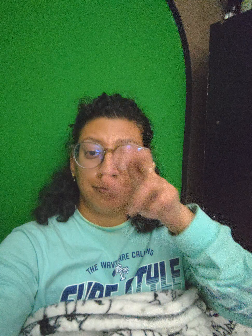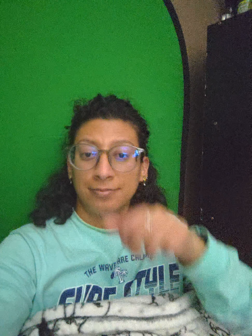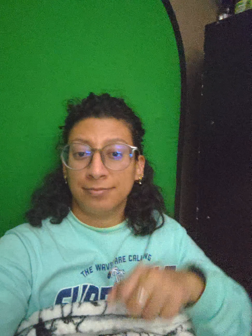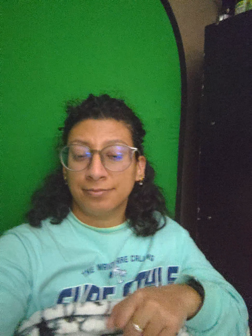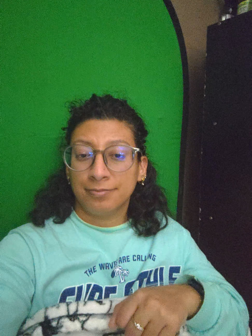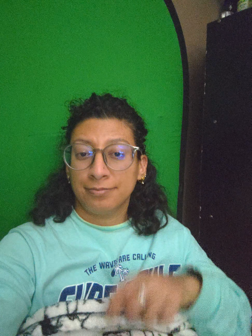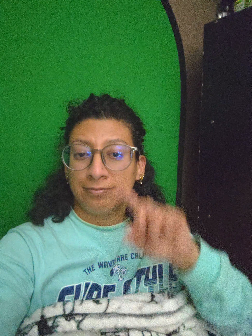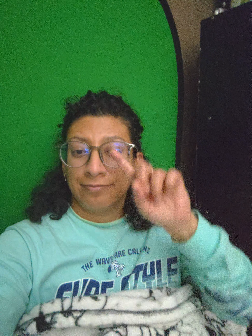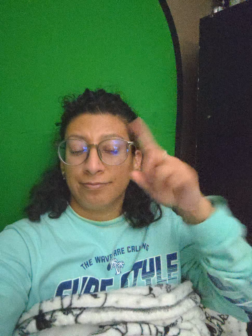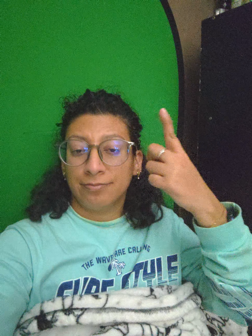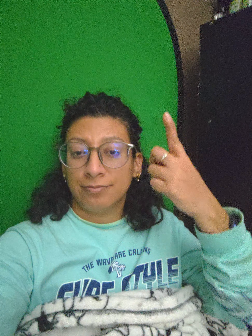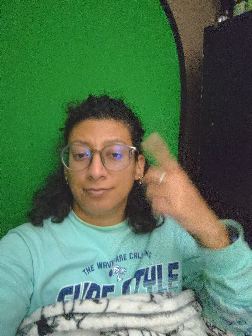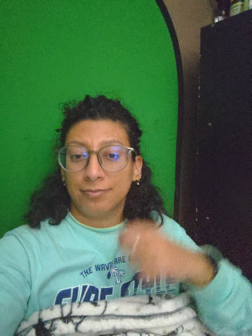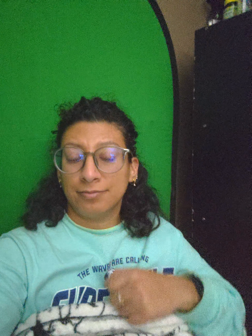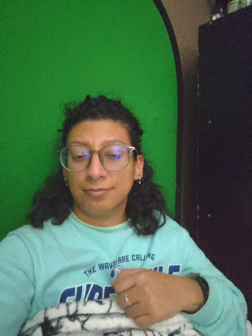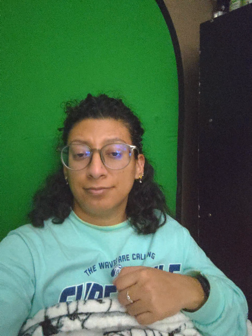first